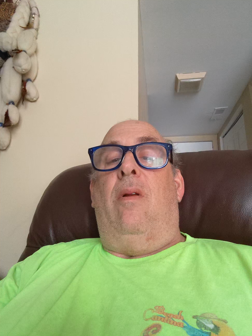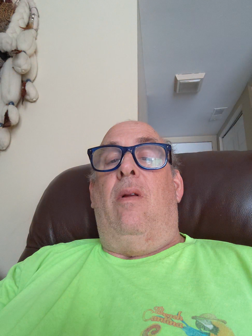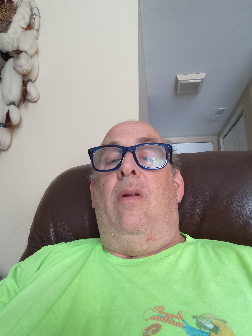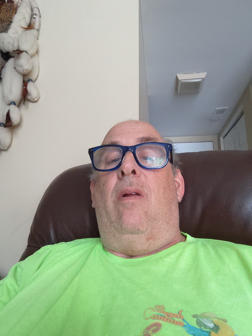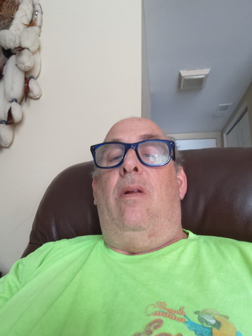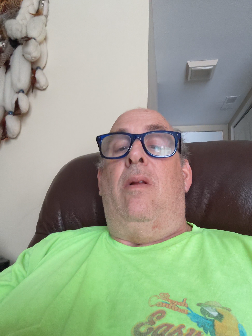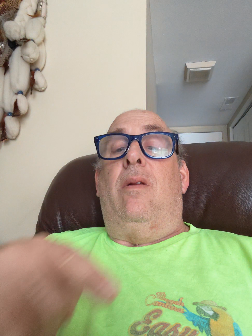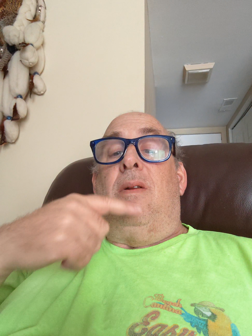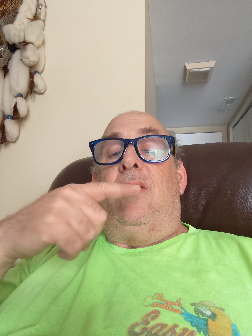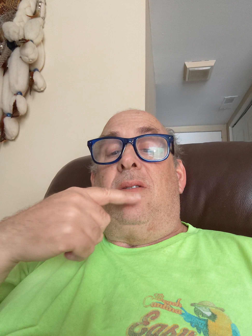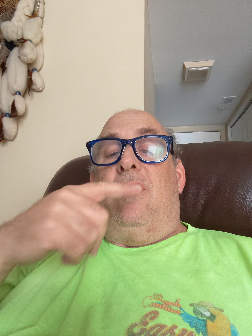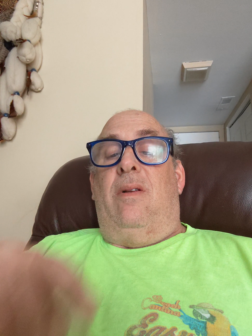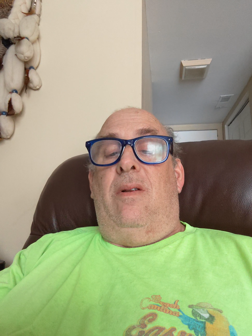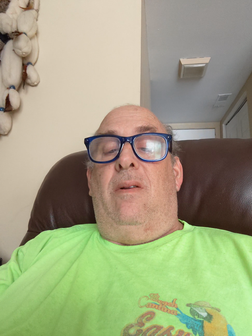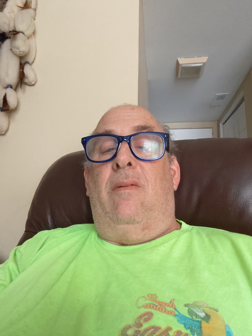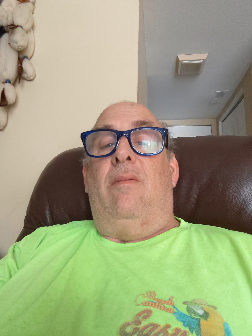say